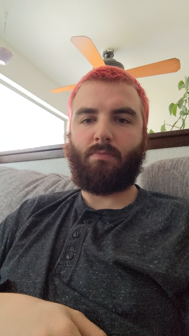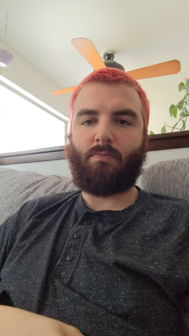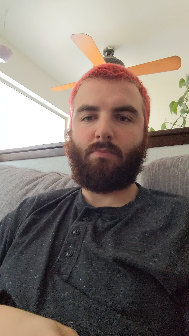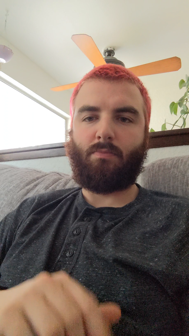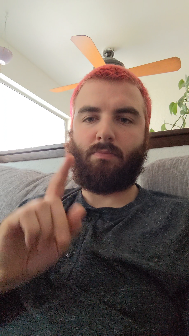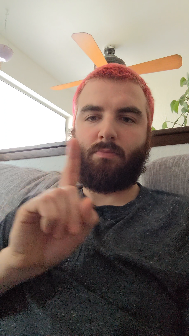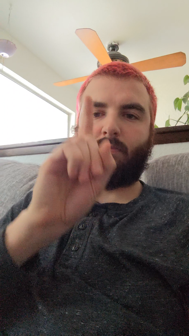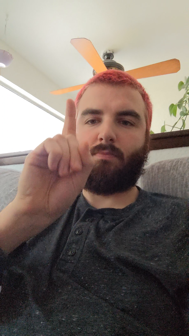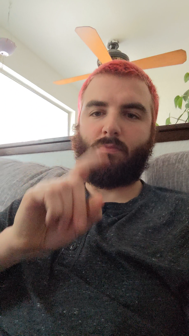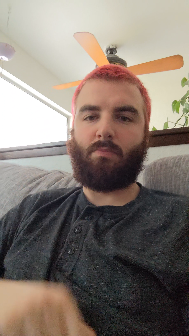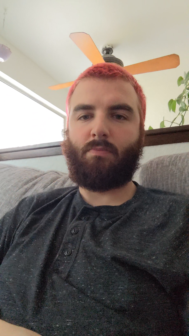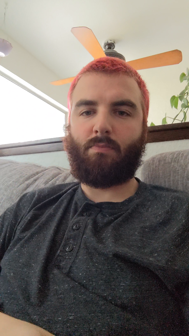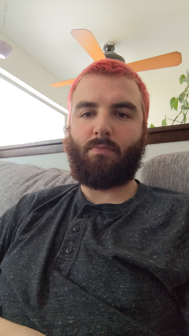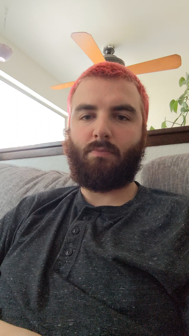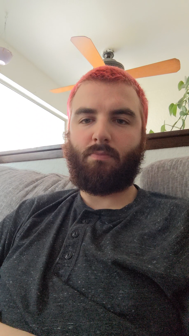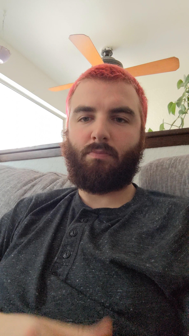bump